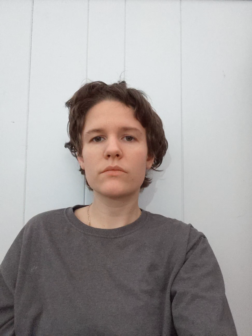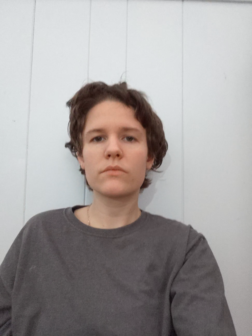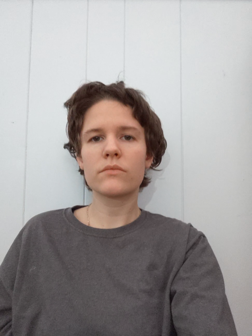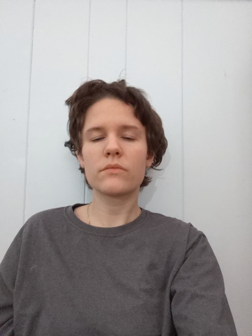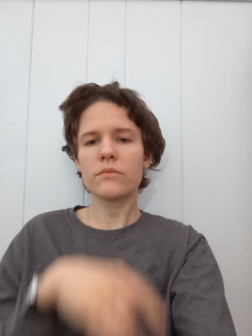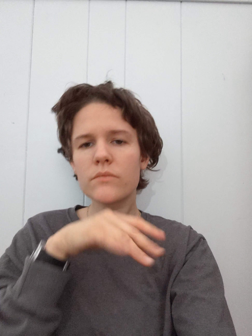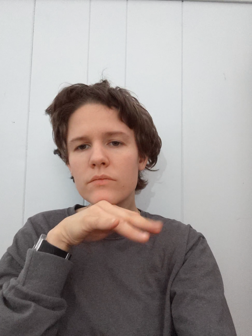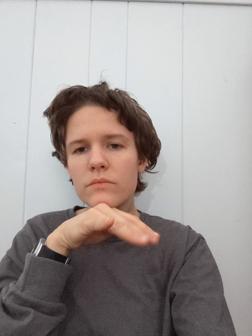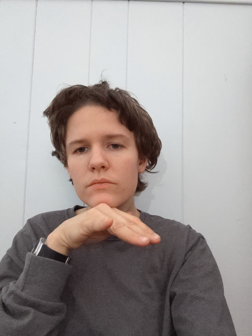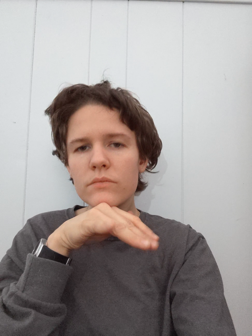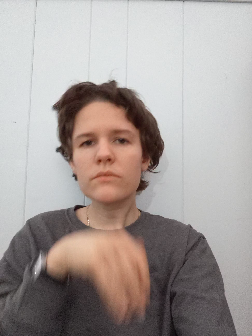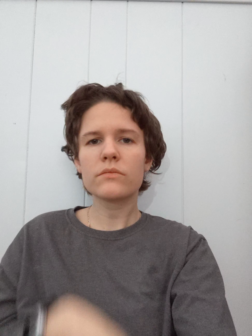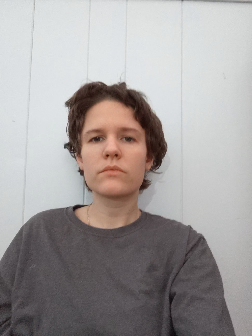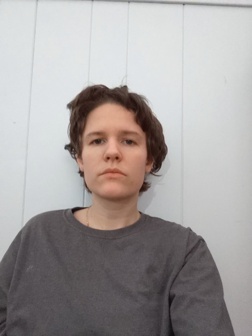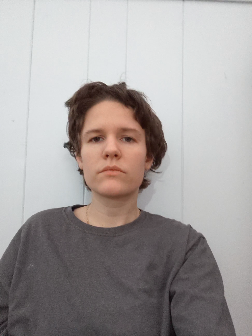dirty